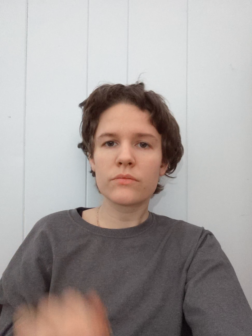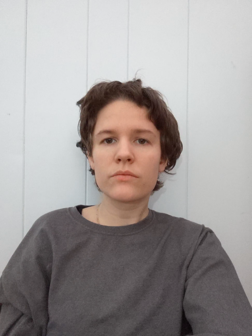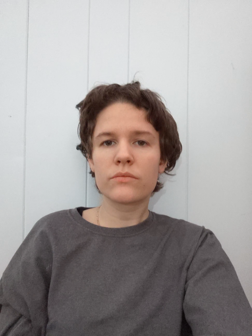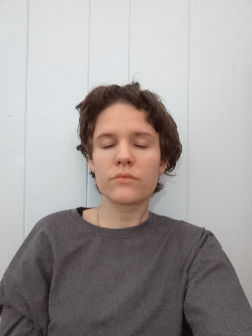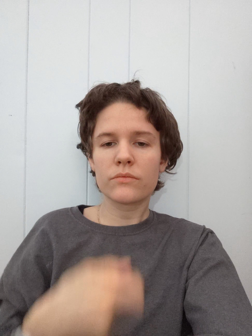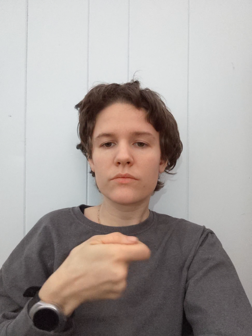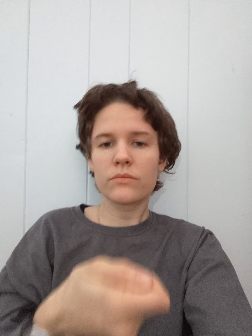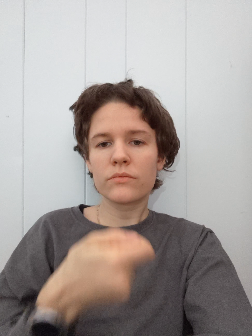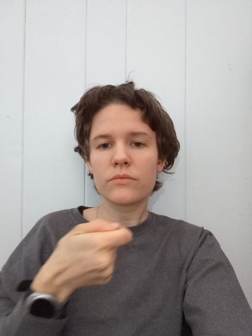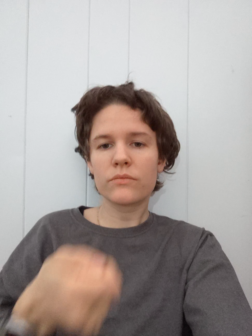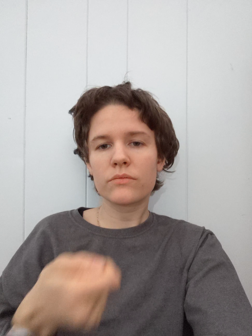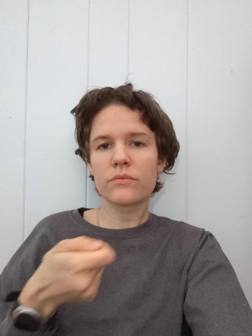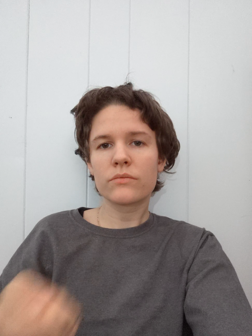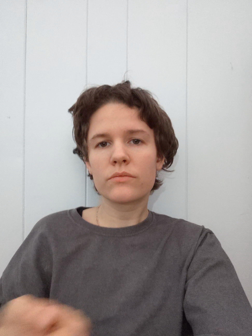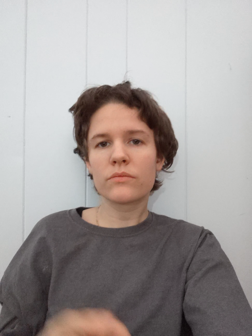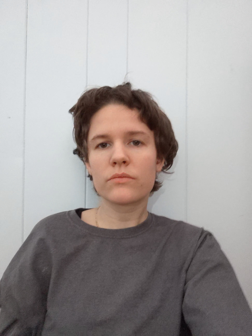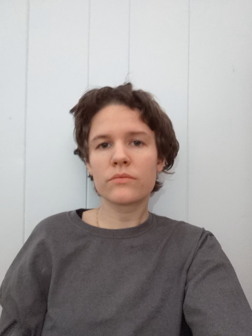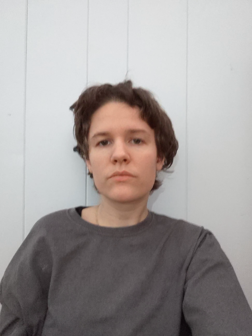vacuum